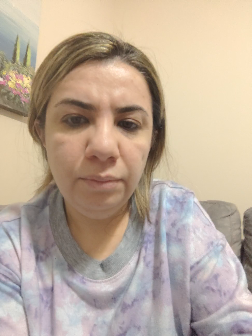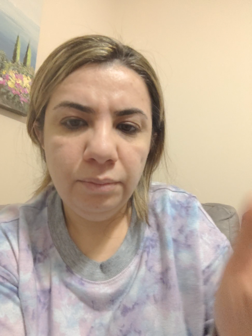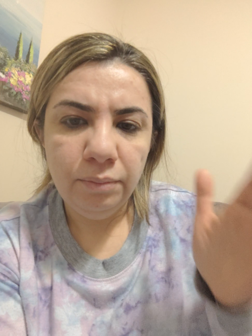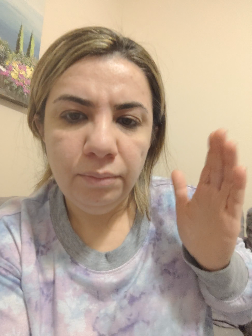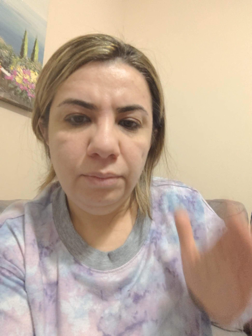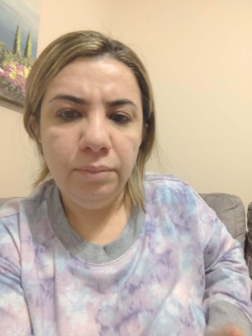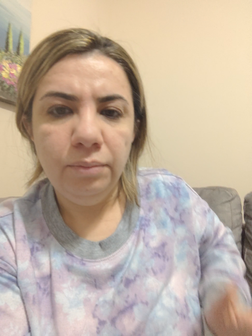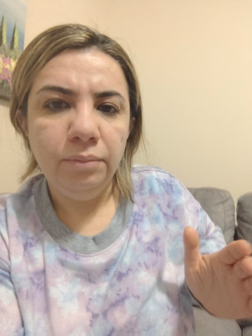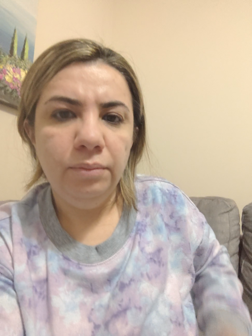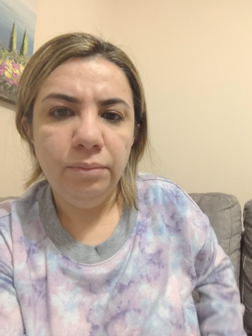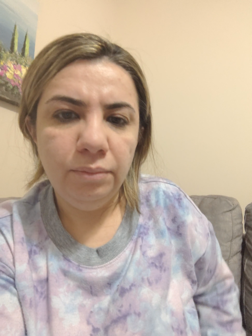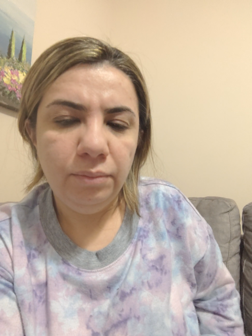beside